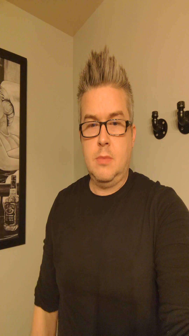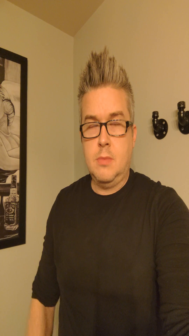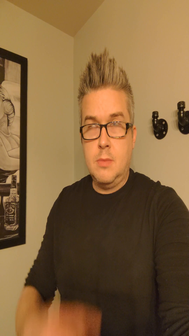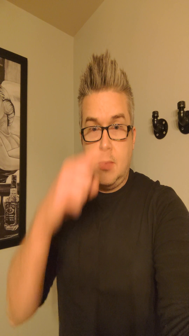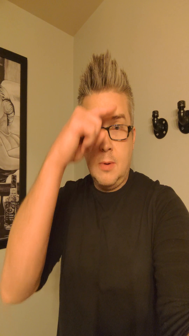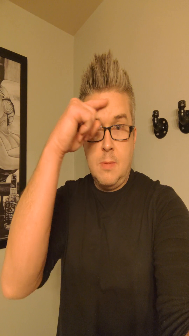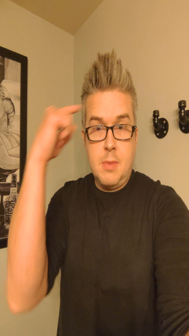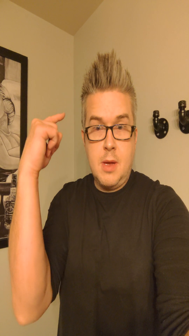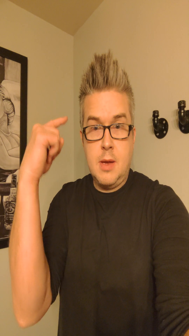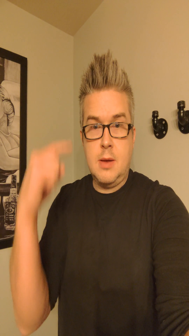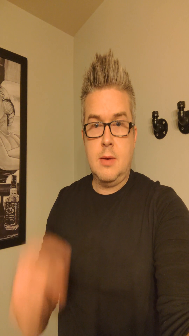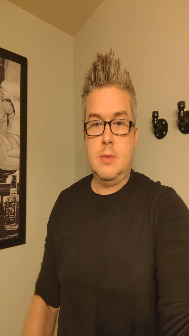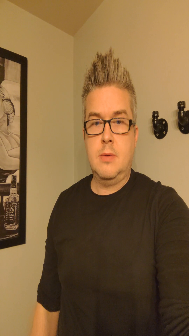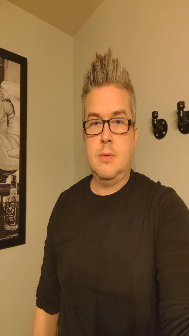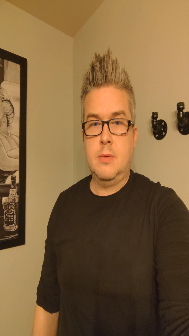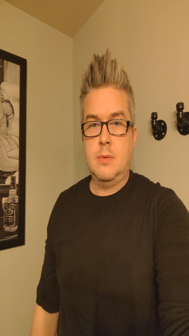black